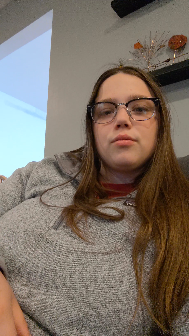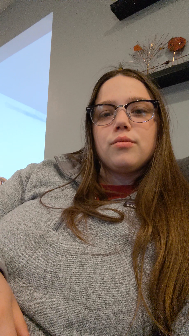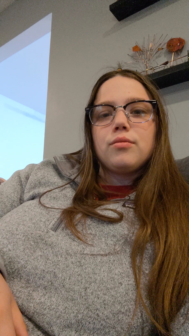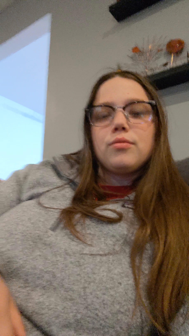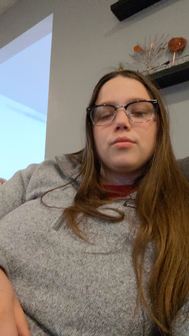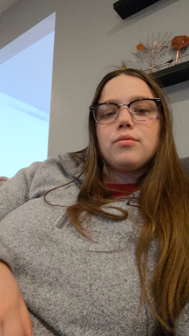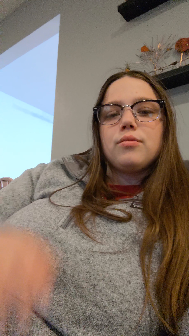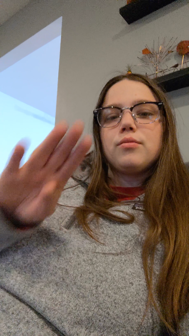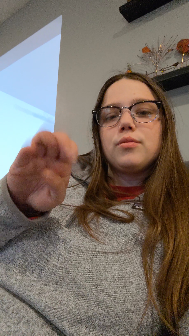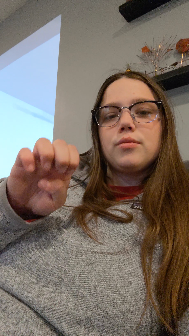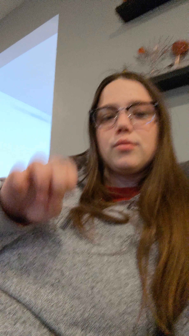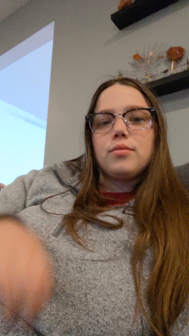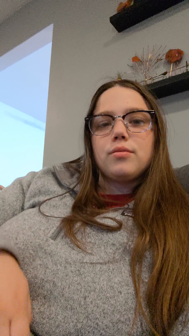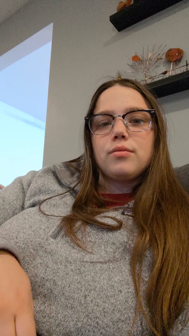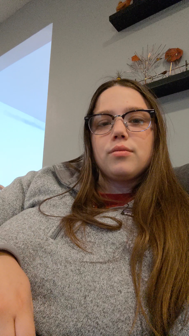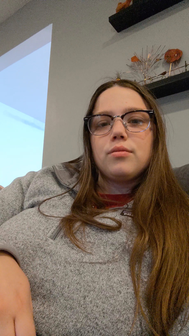be